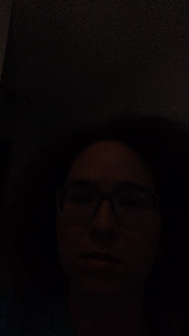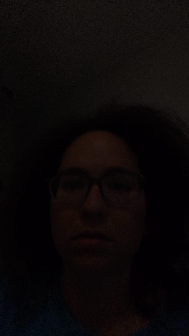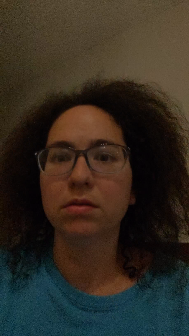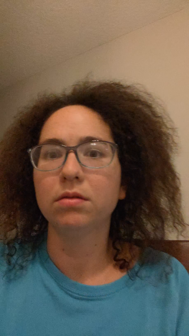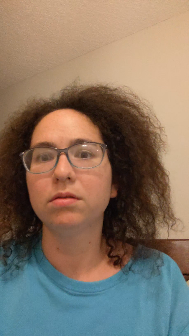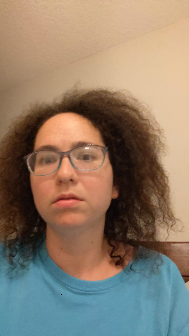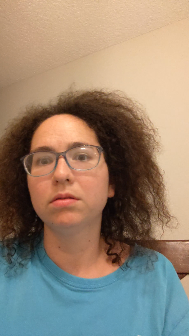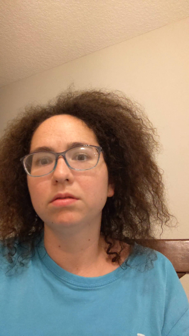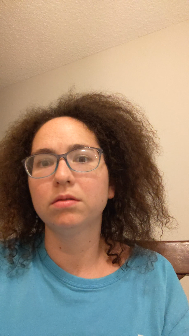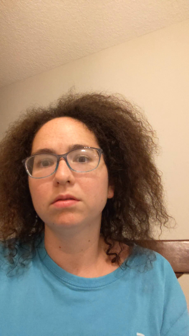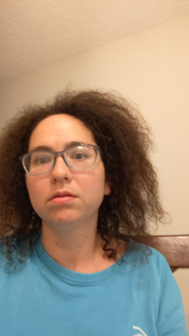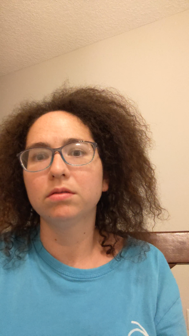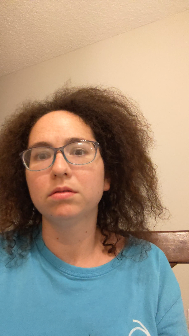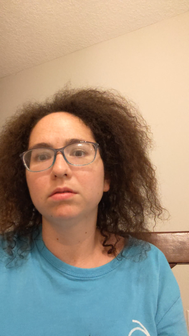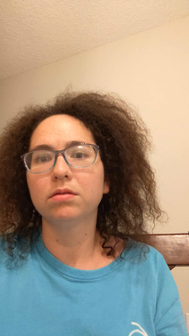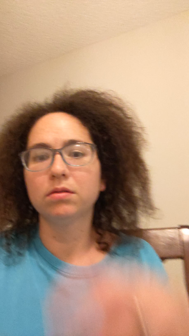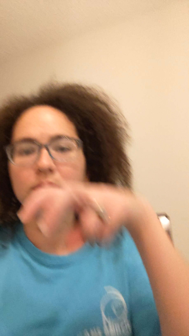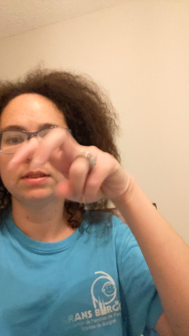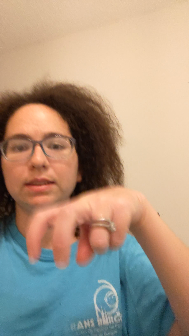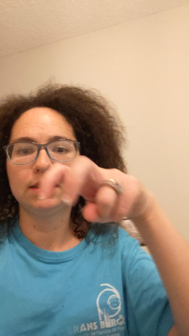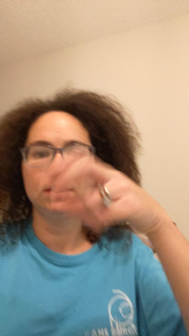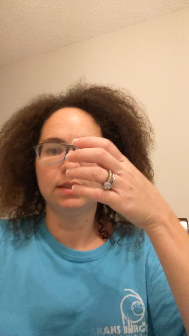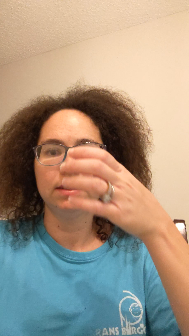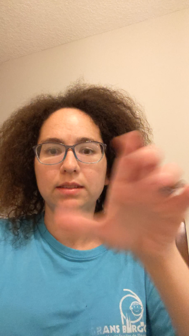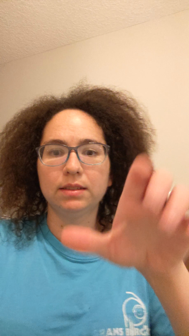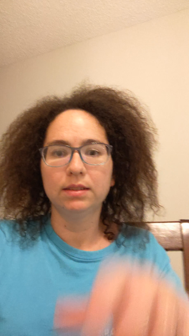potato chip